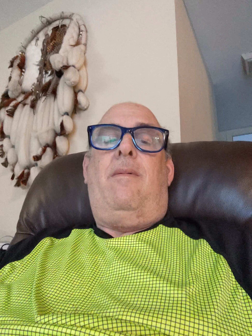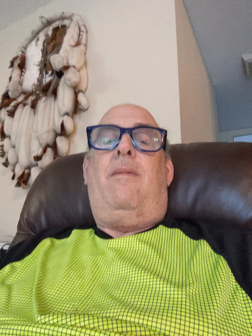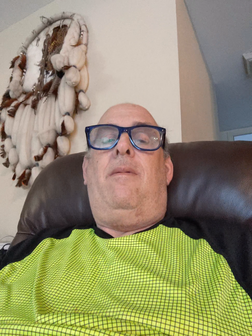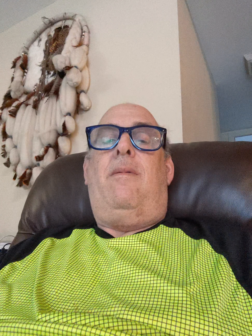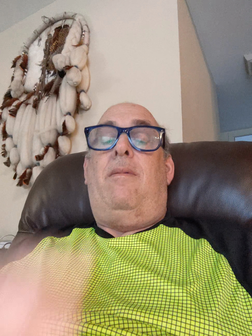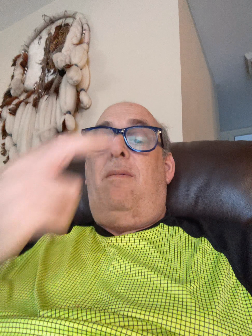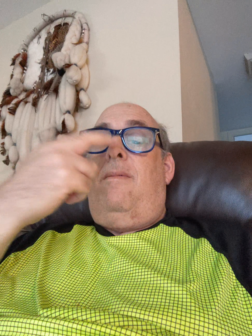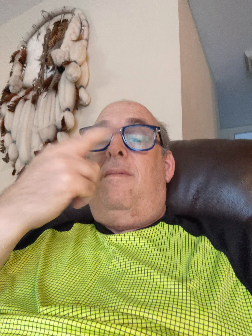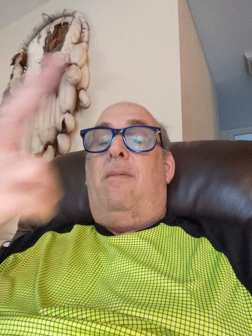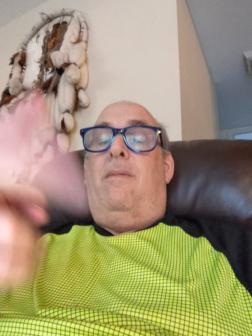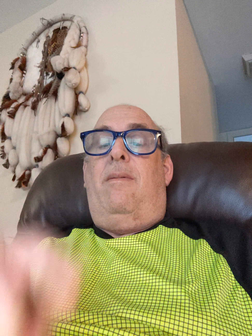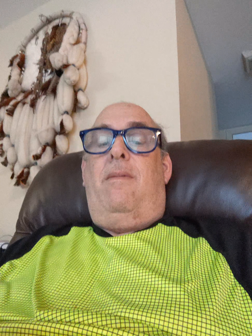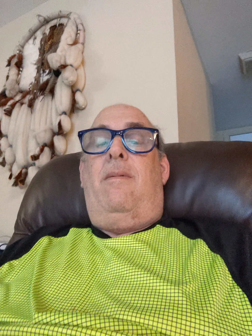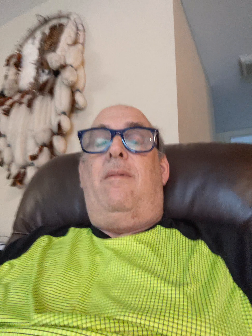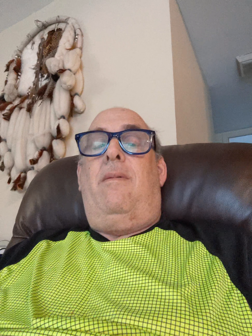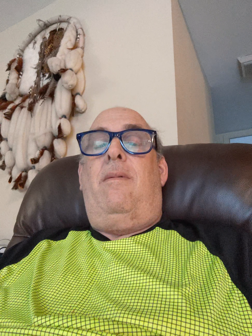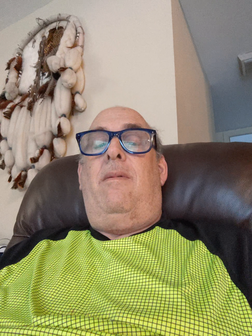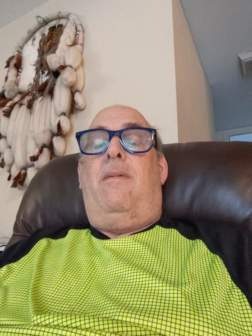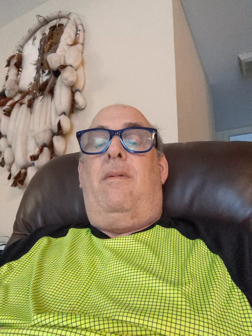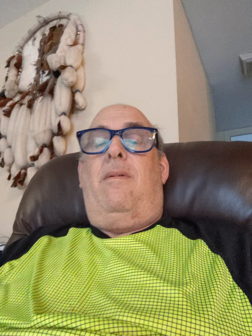see